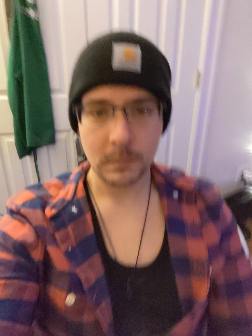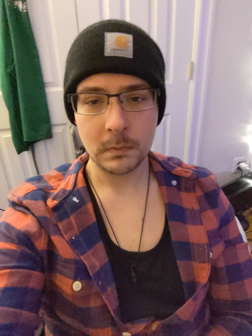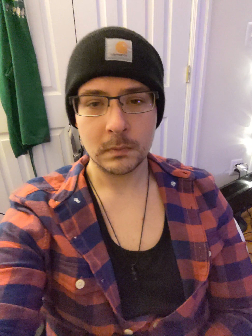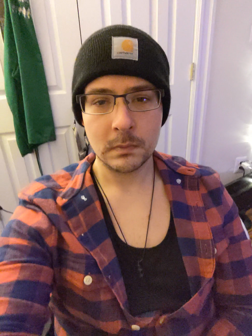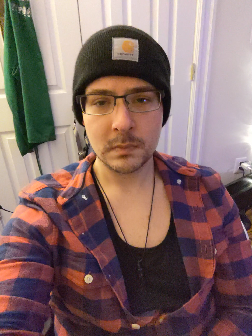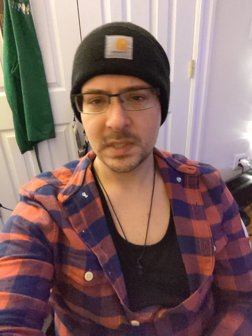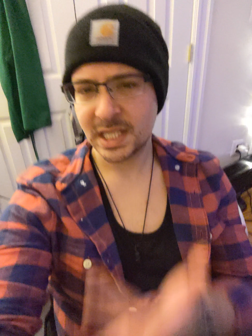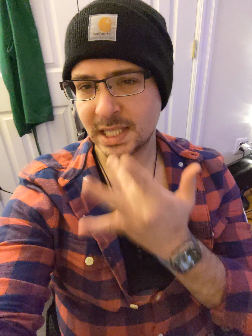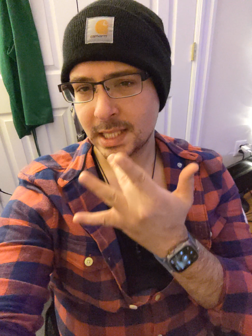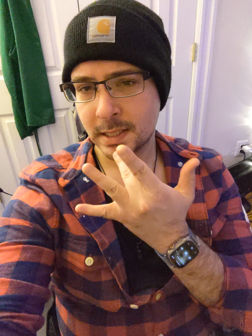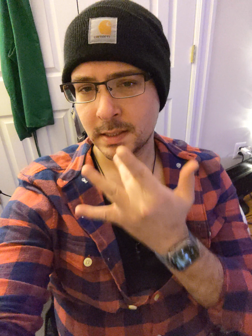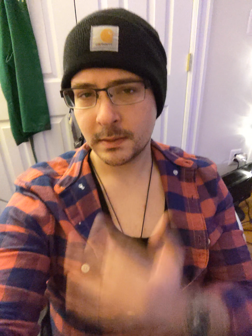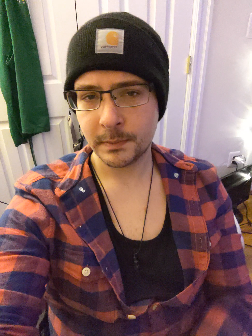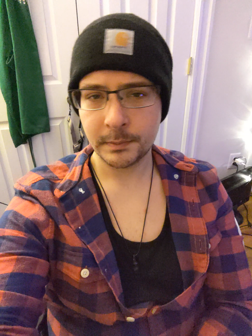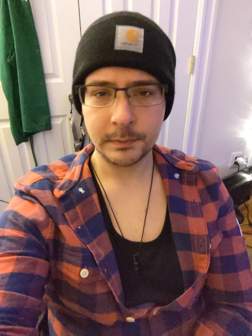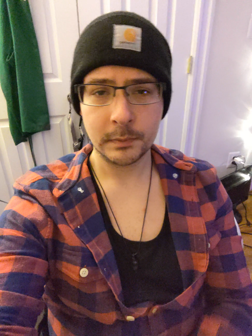taste